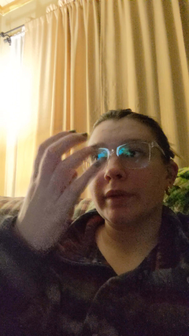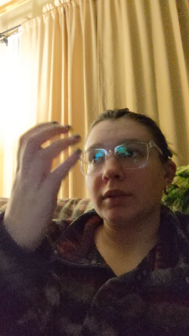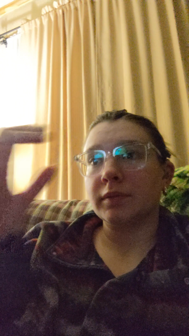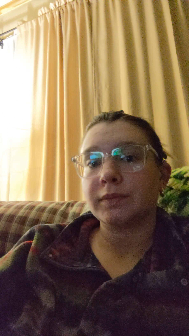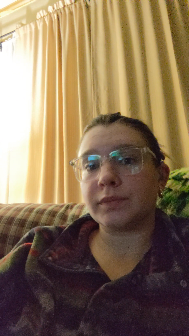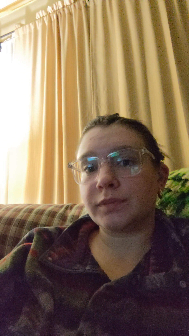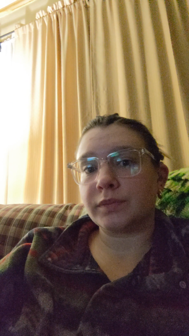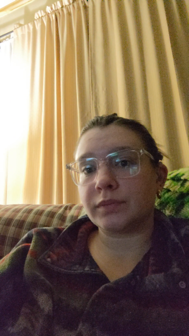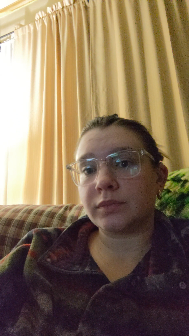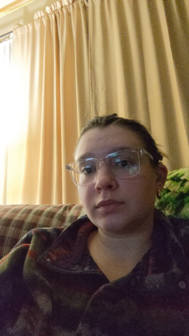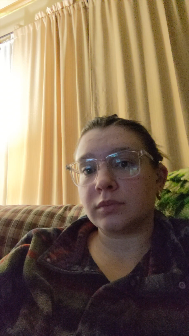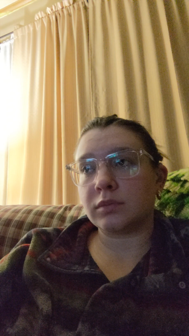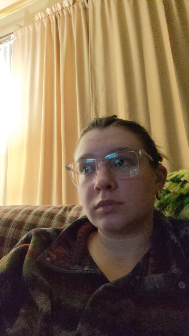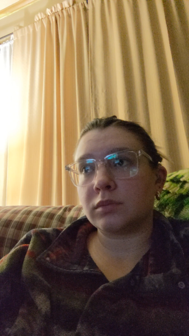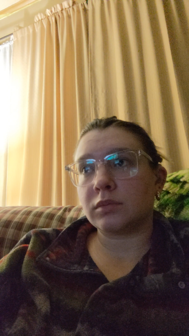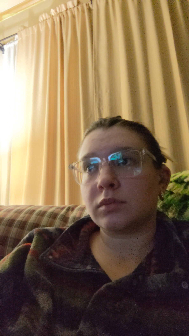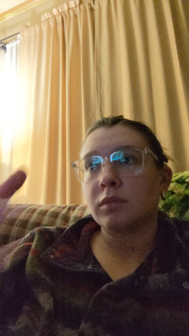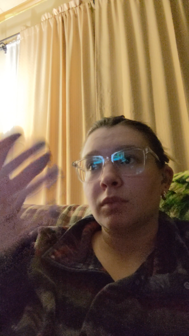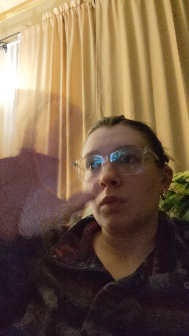pour